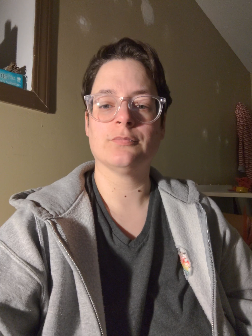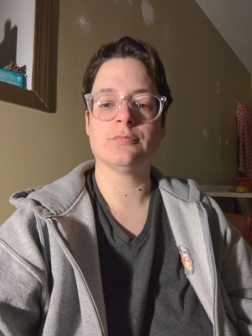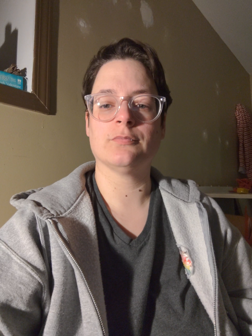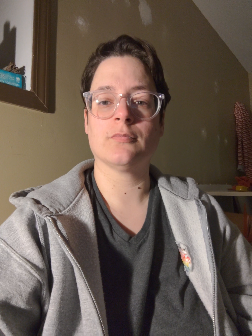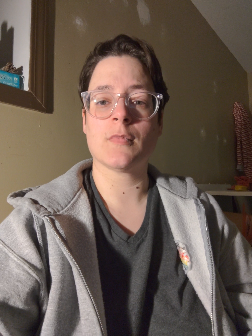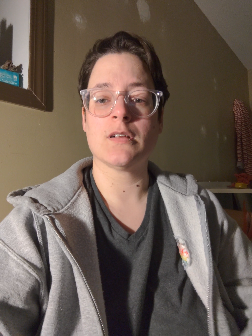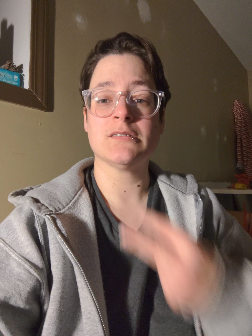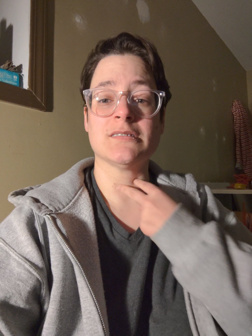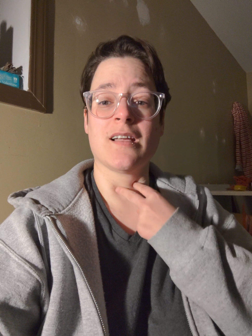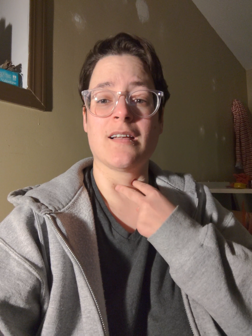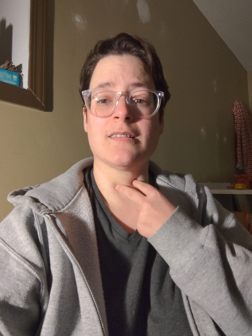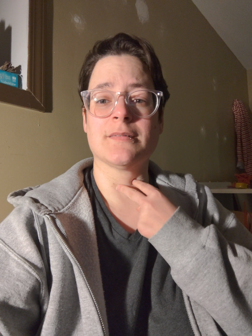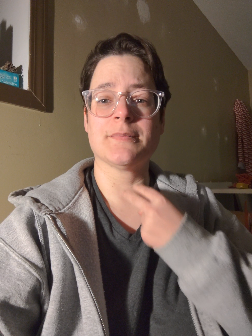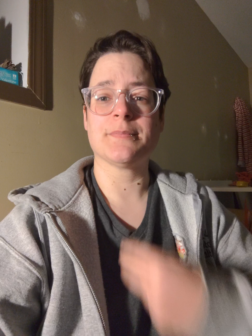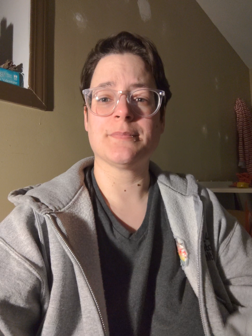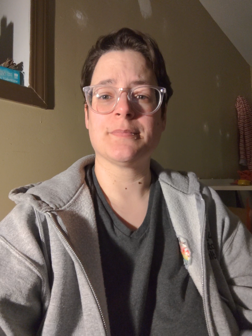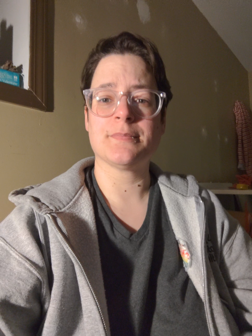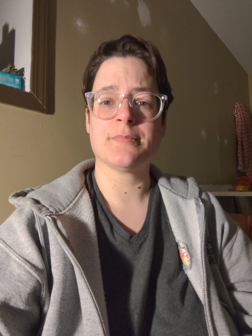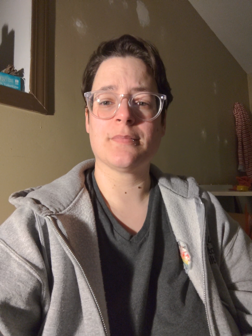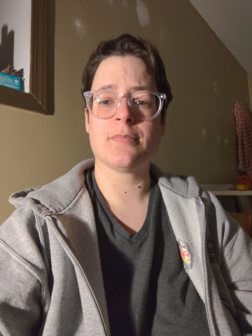stuck